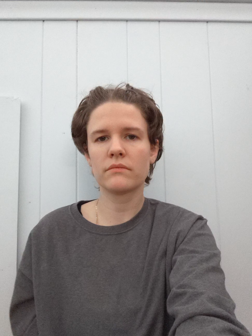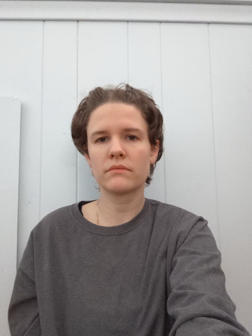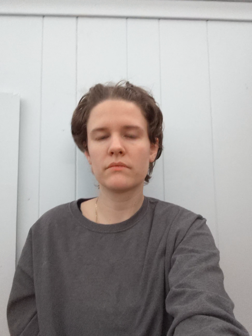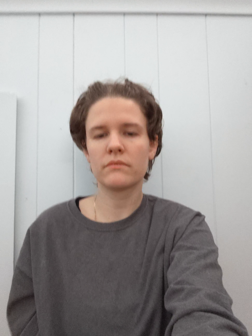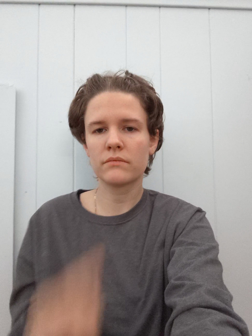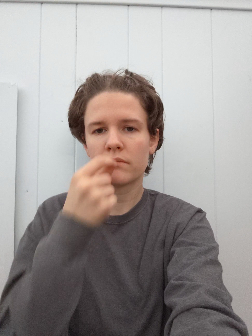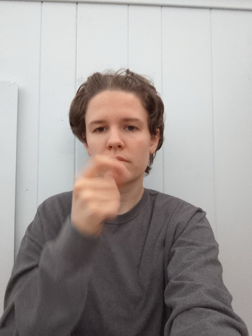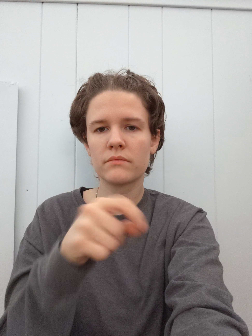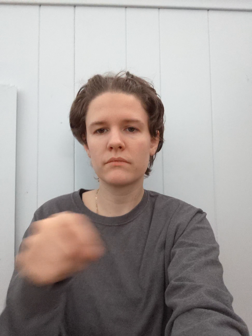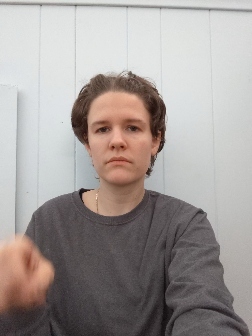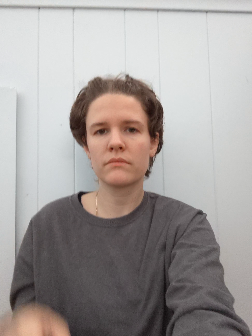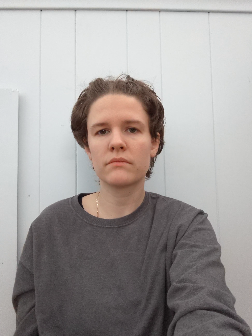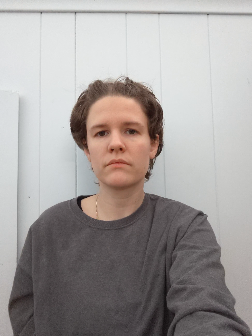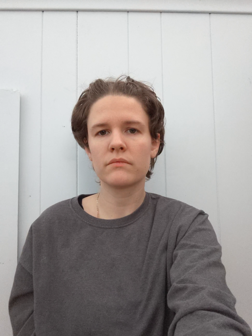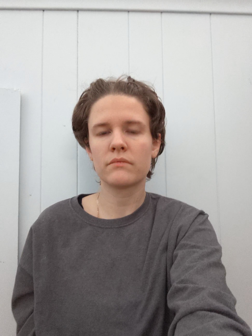pencil